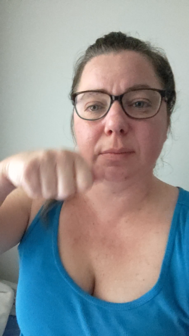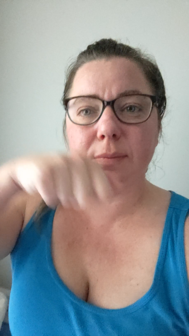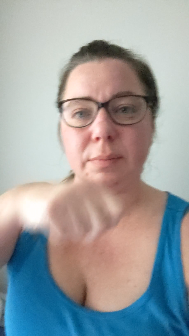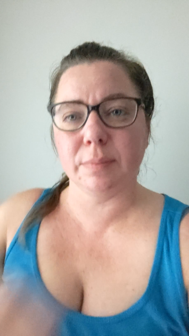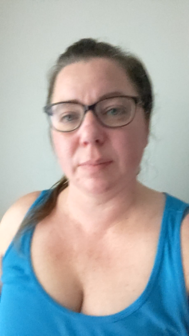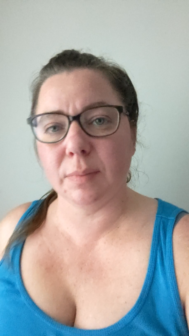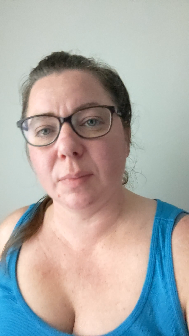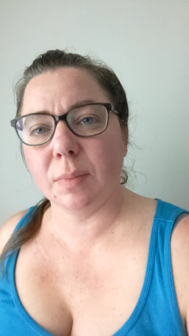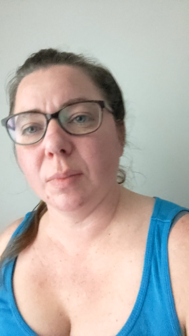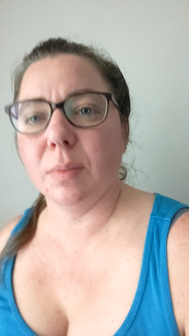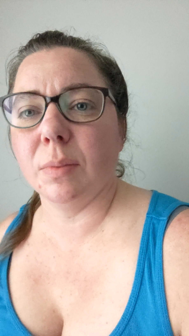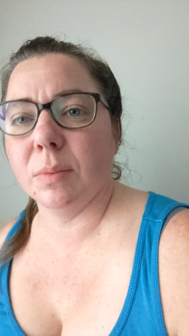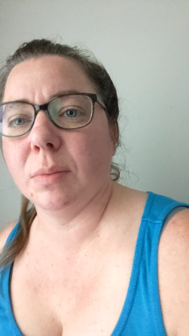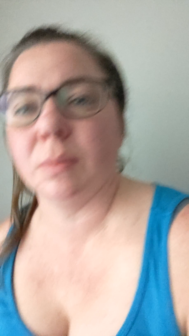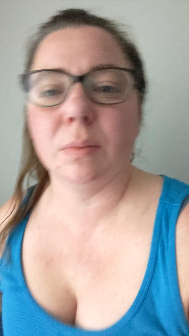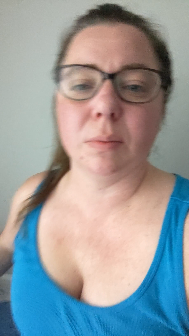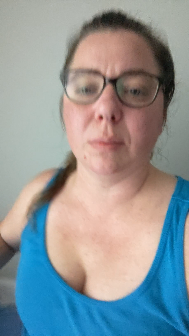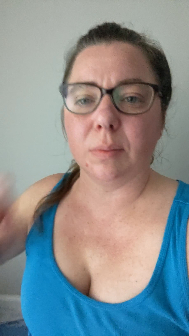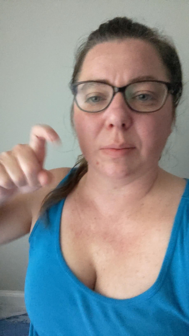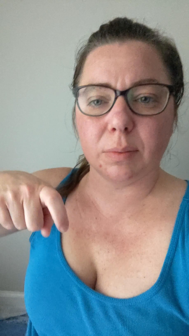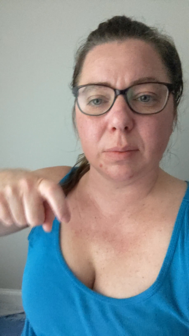must